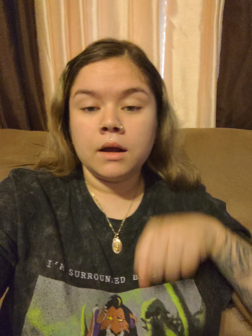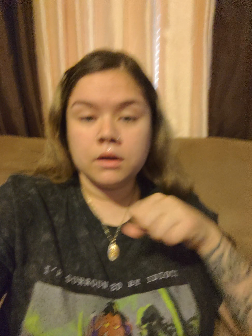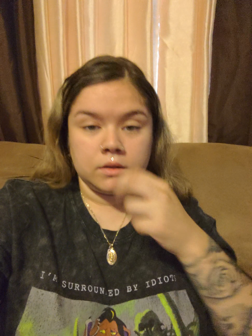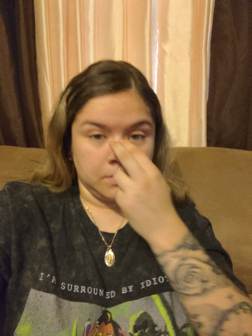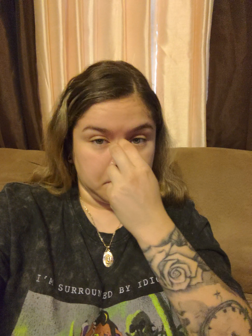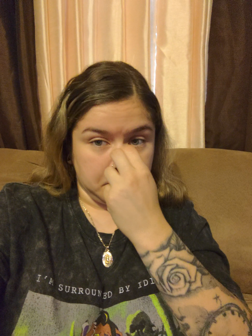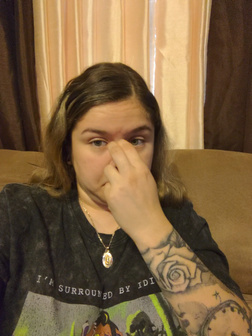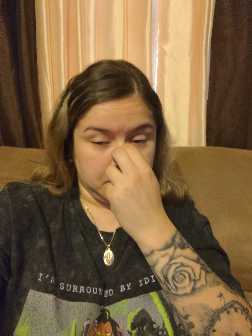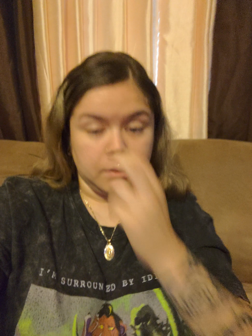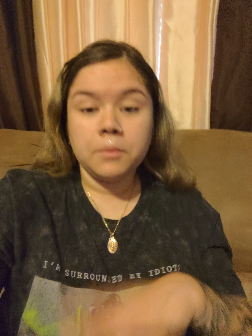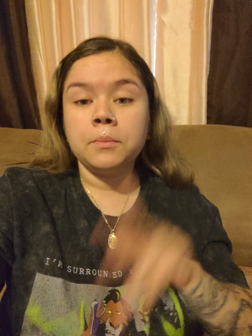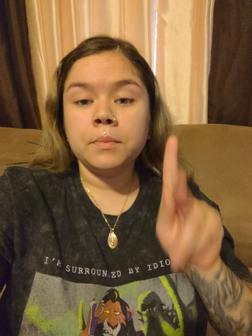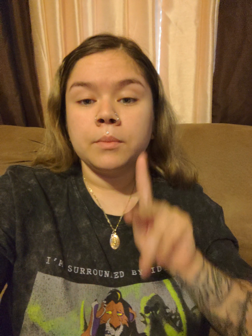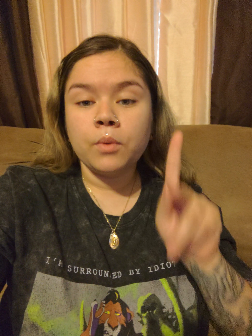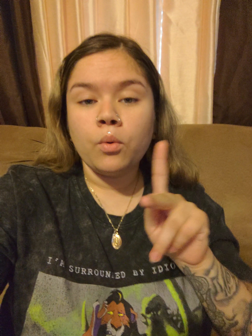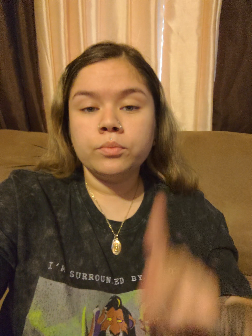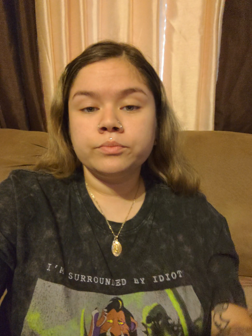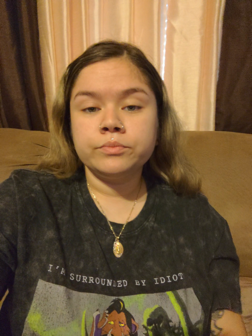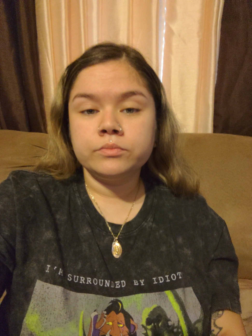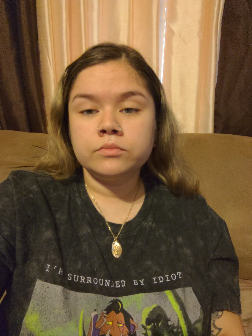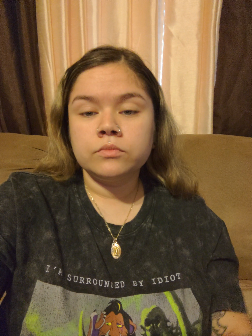people